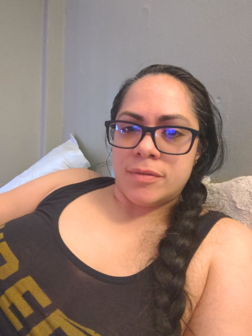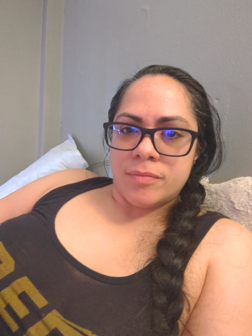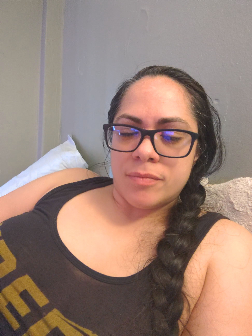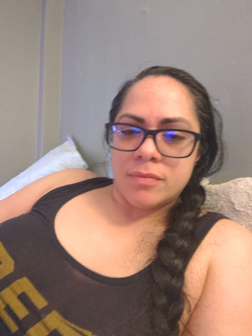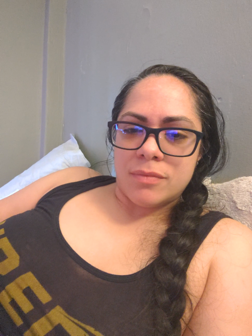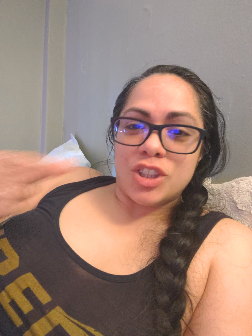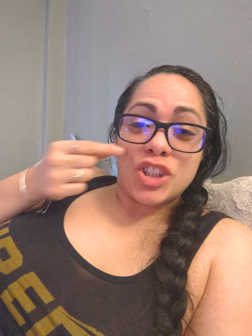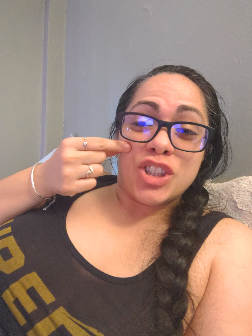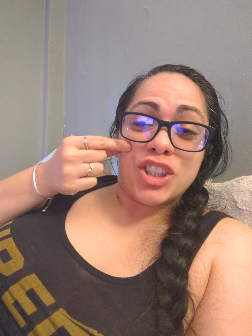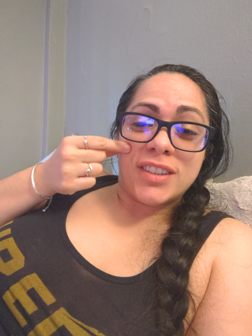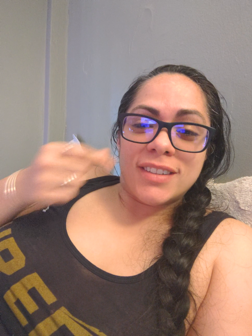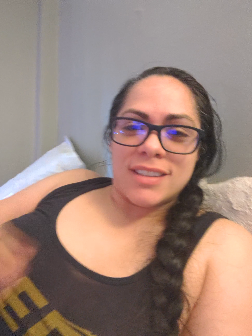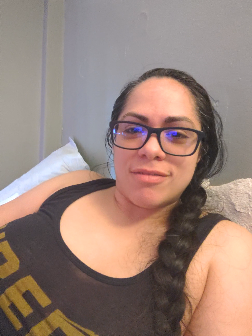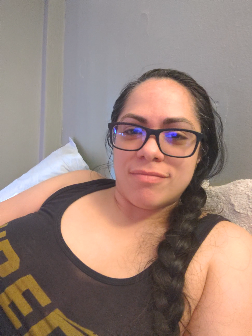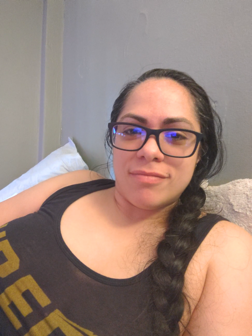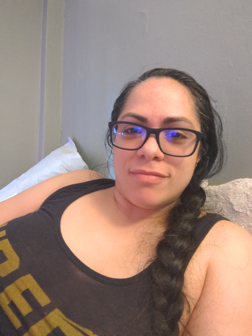cheek